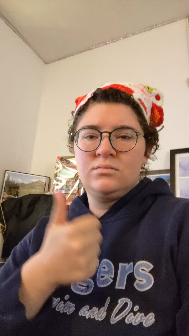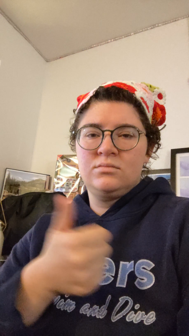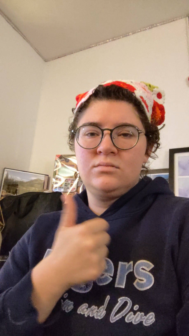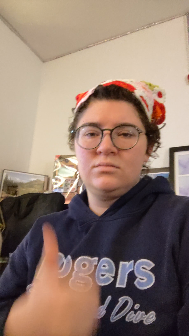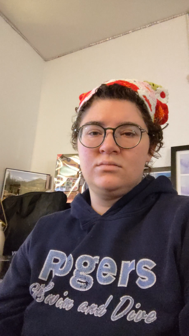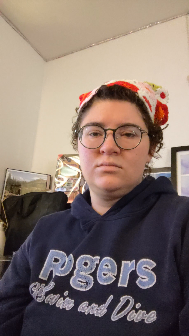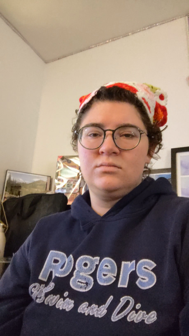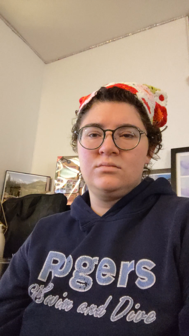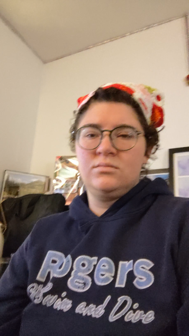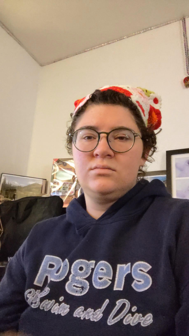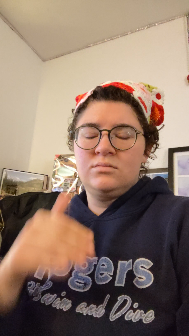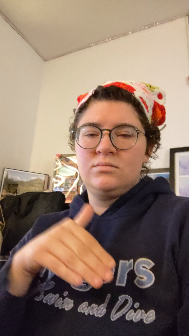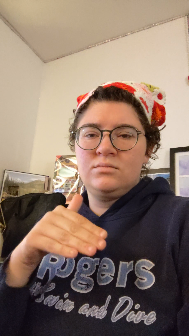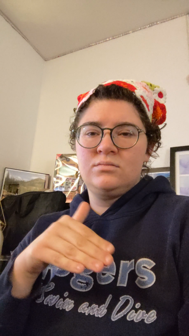doctor